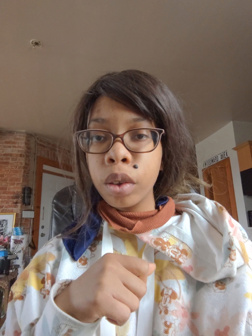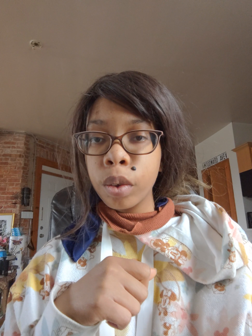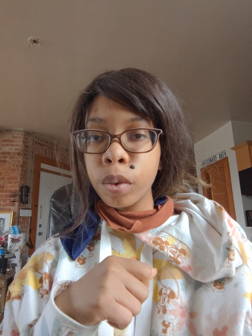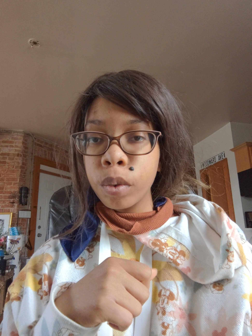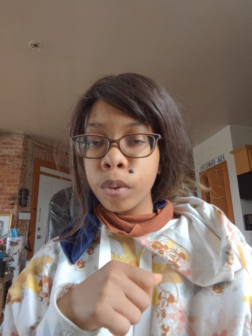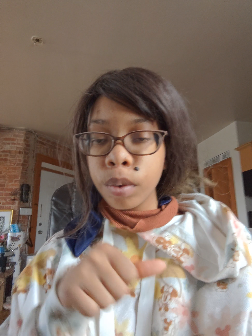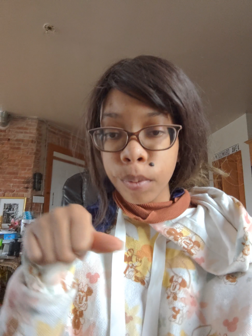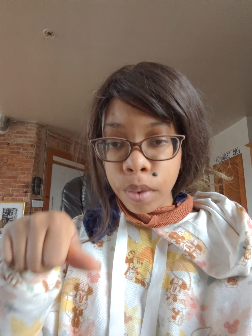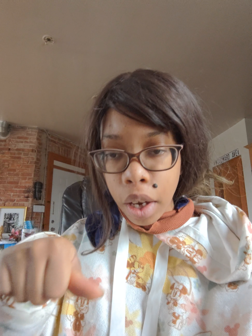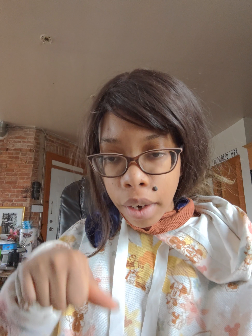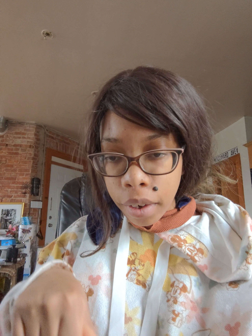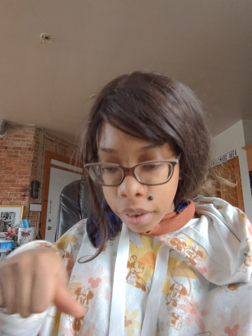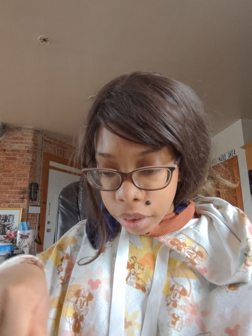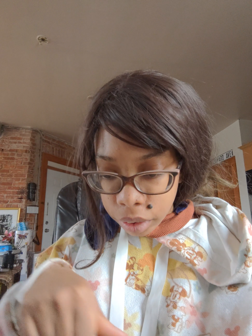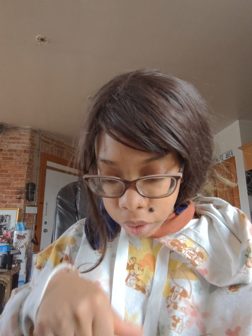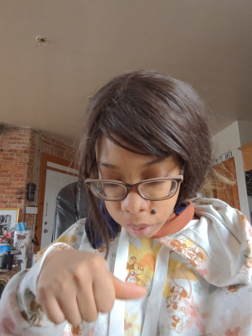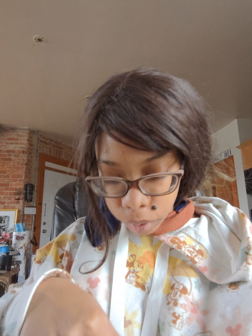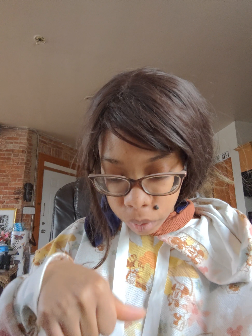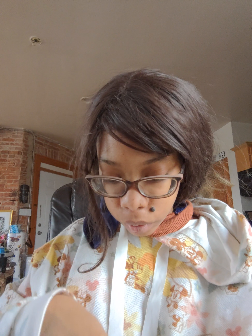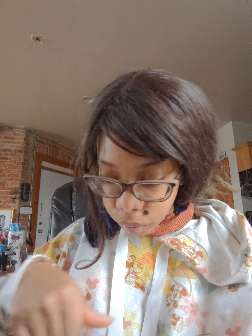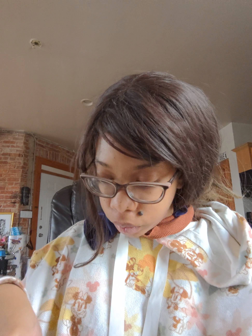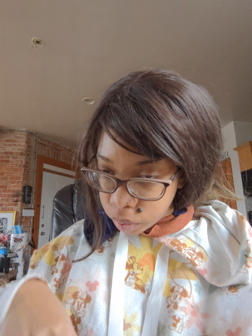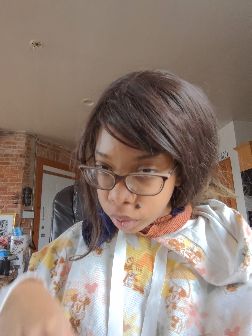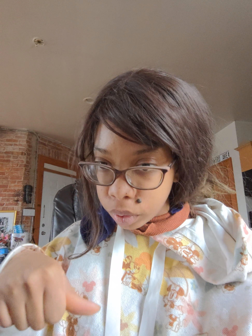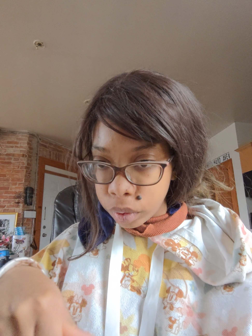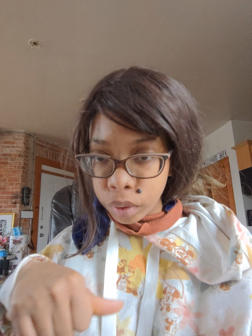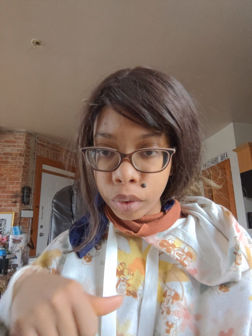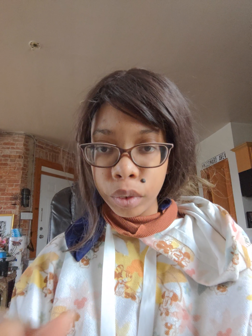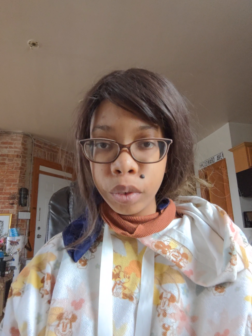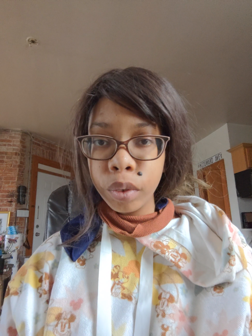puzzle